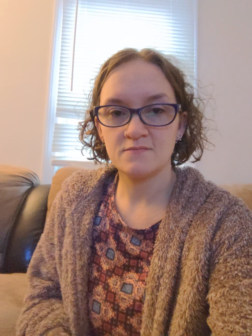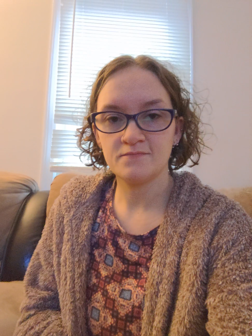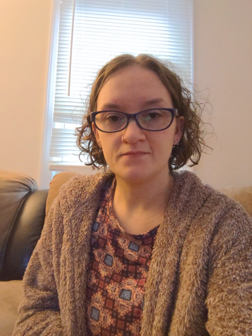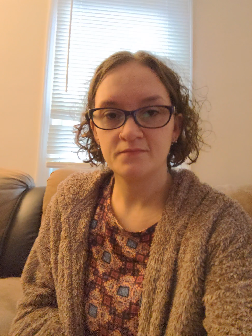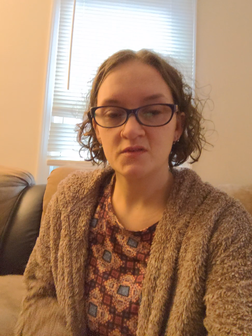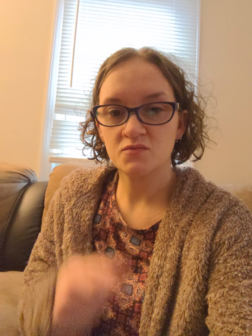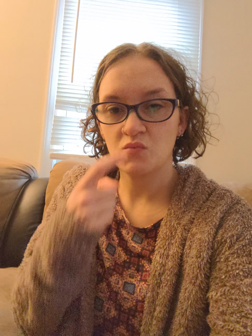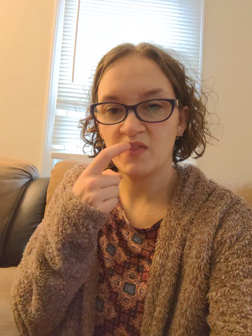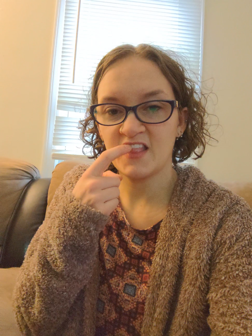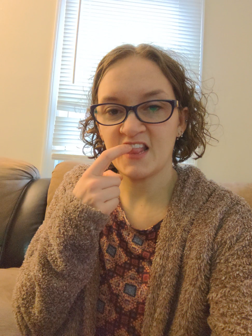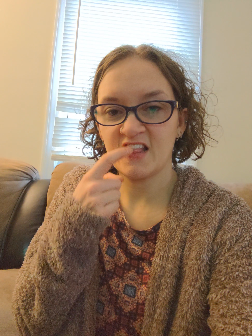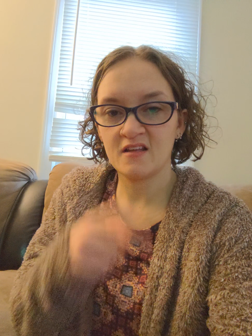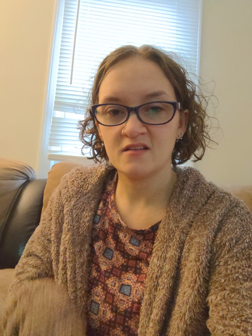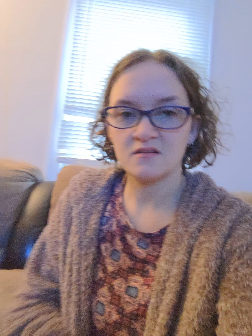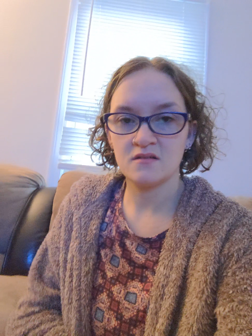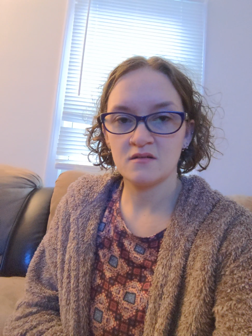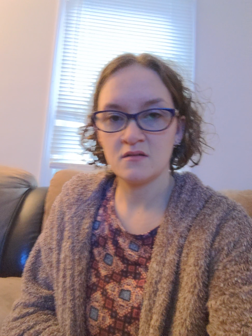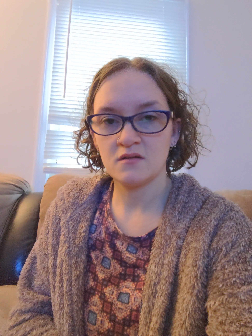tooth